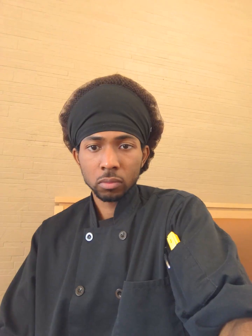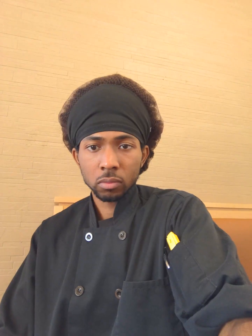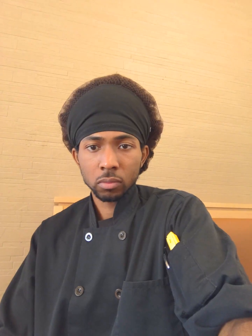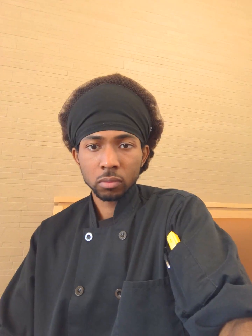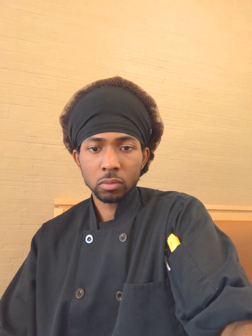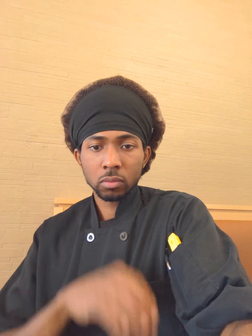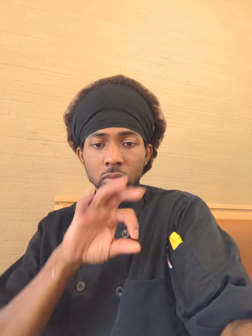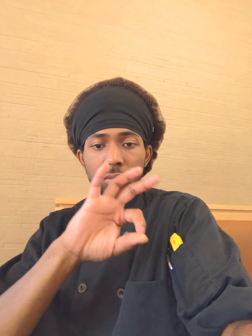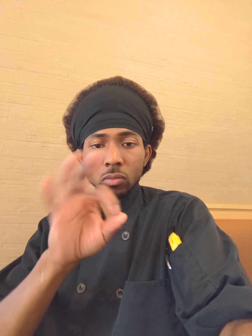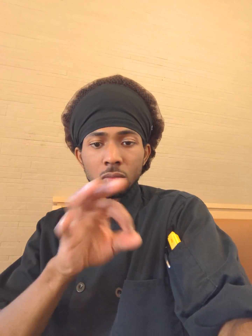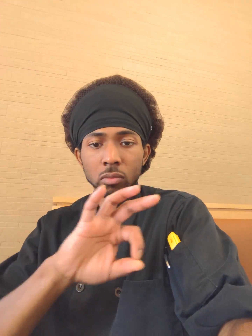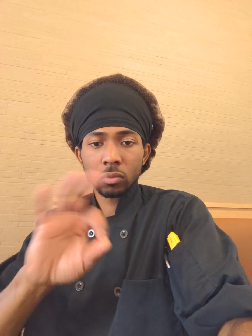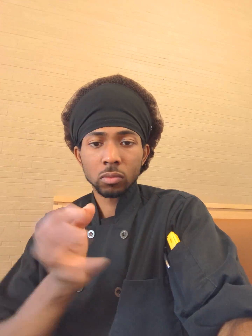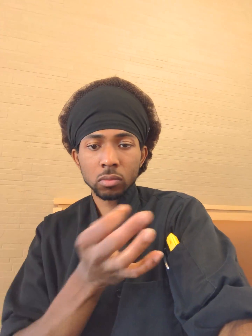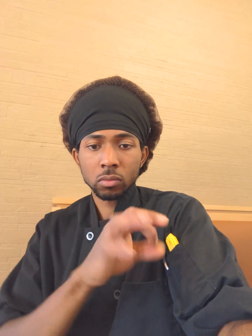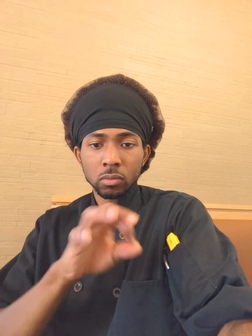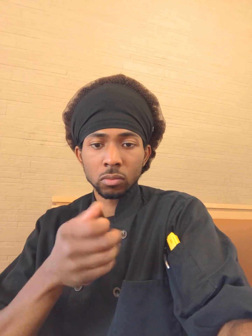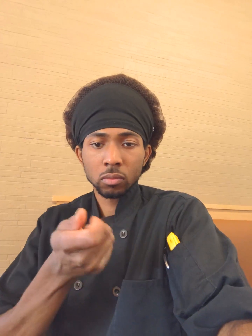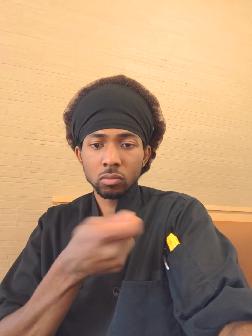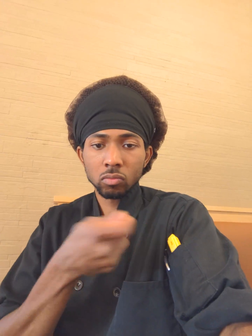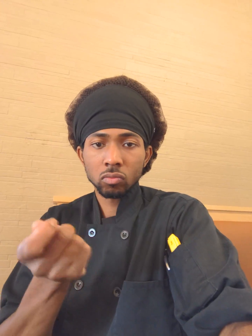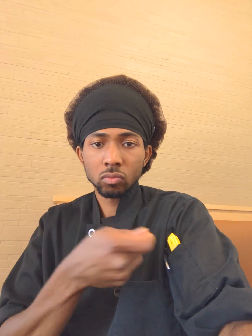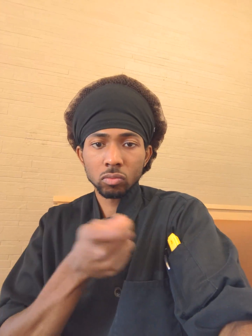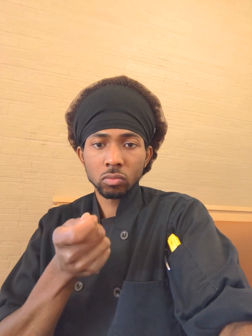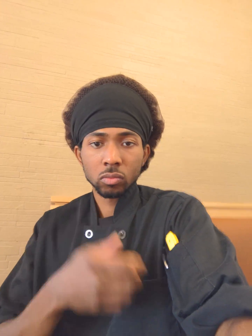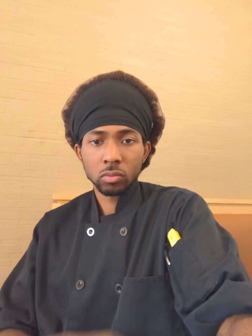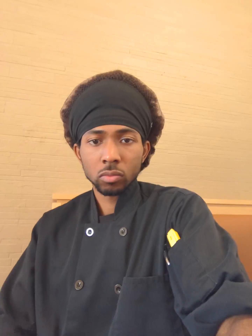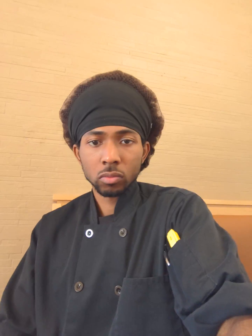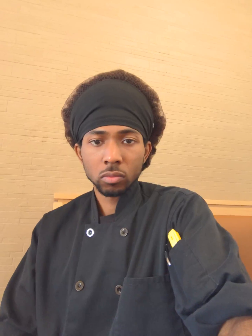hose